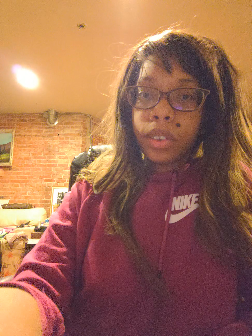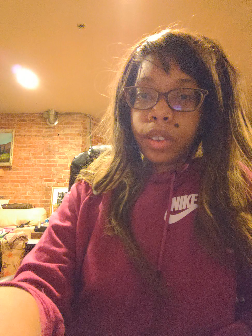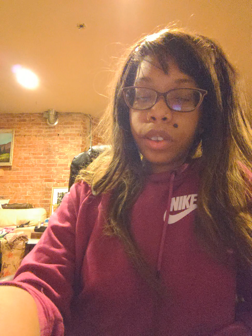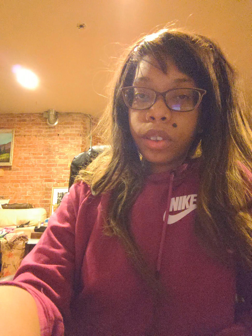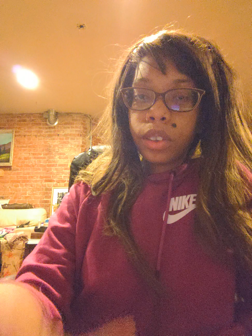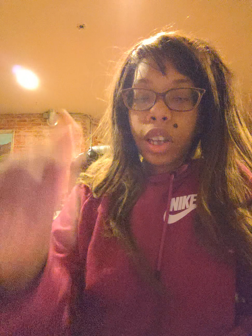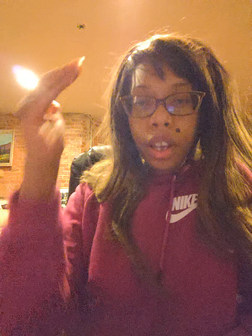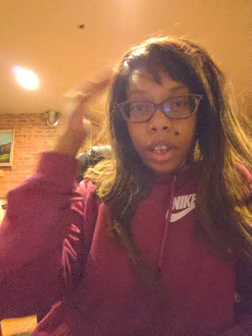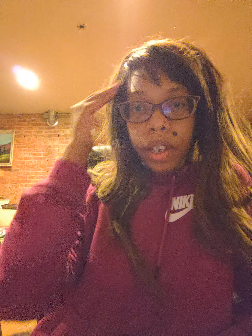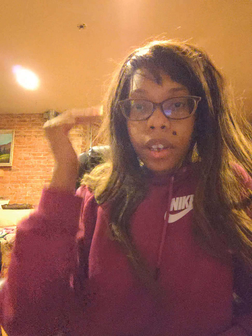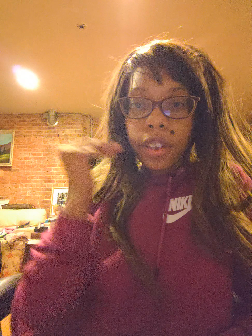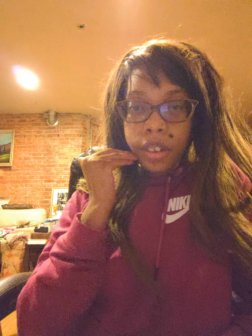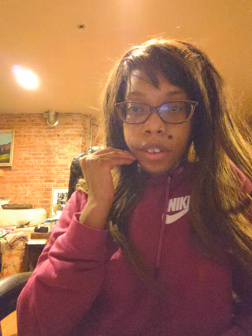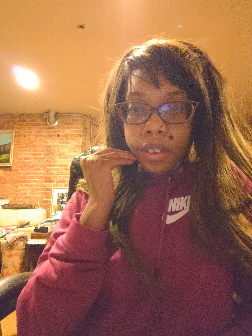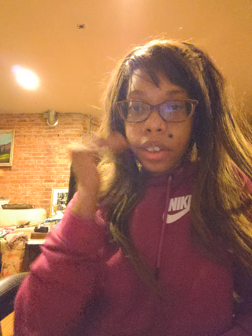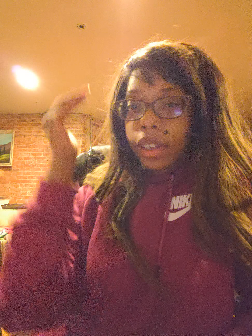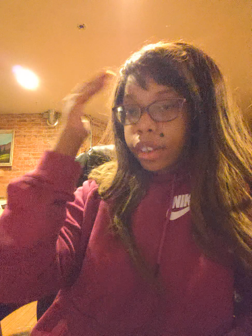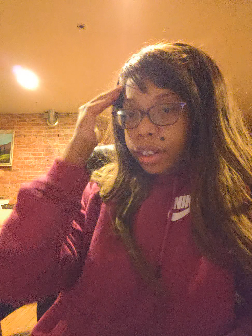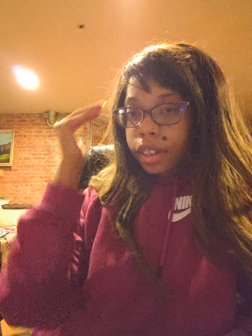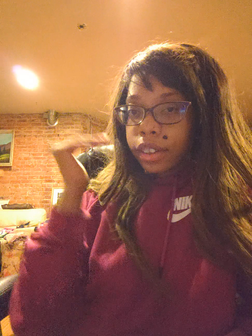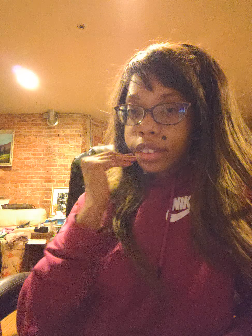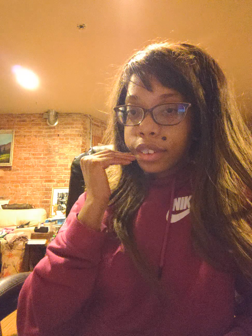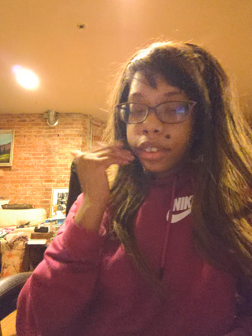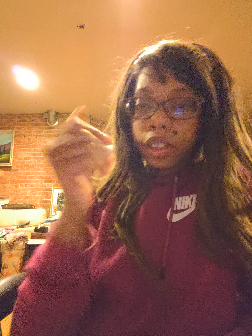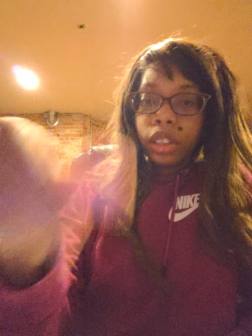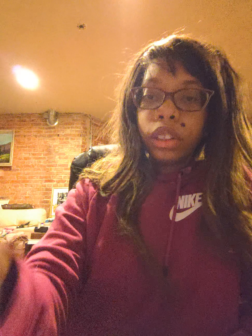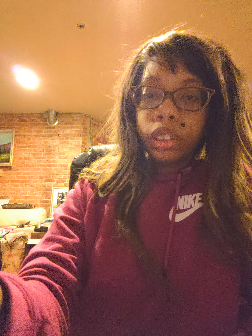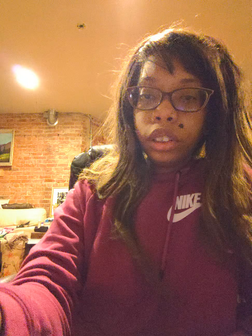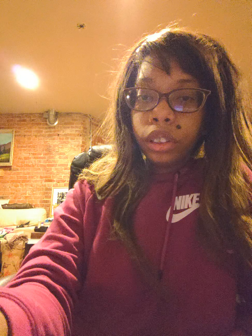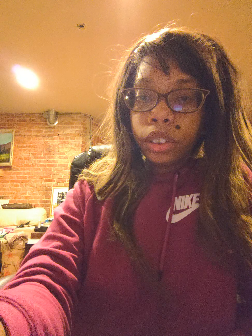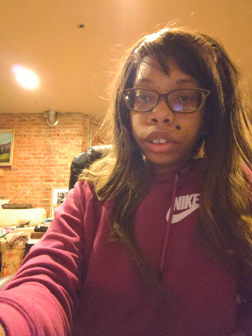head